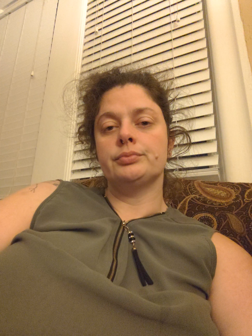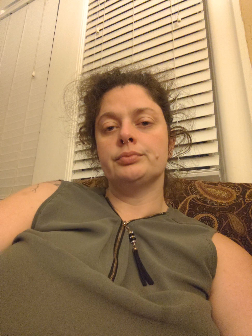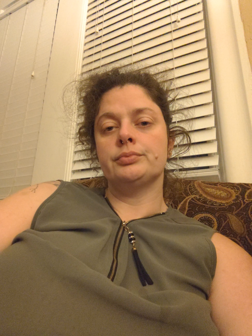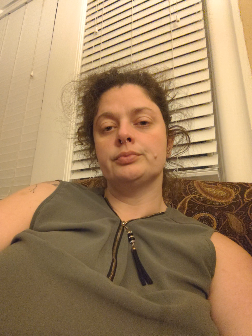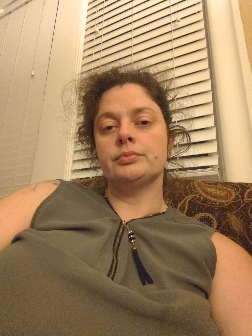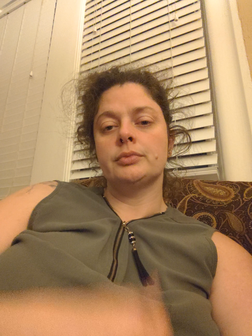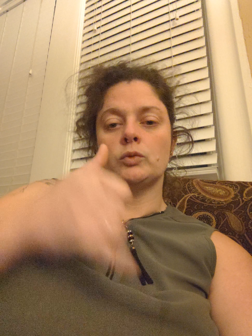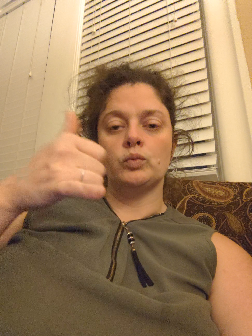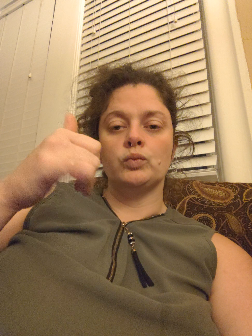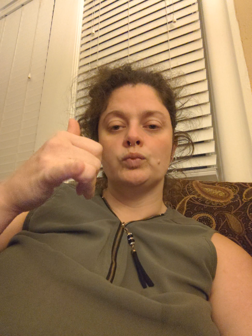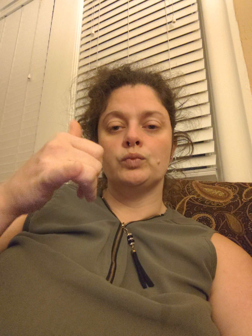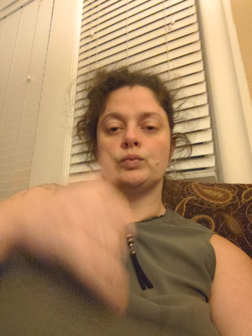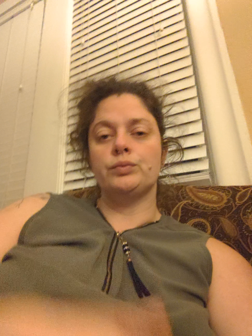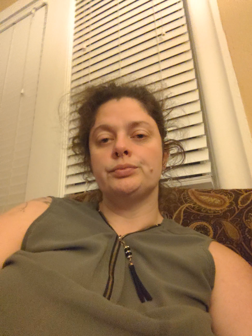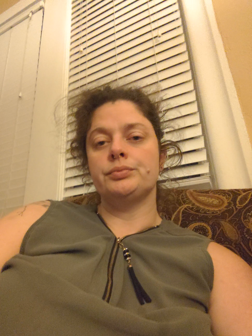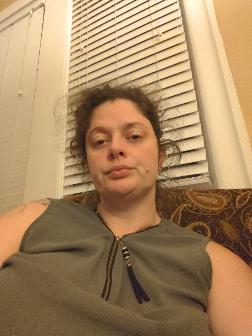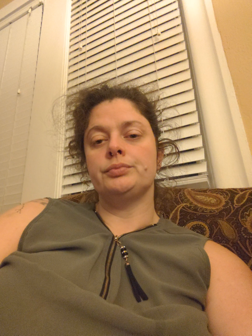yellow